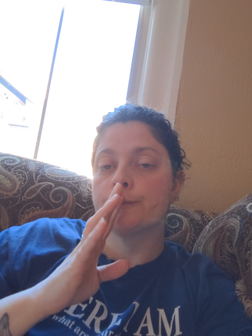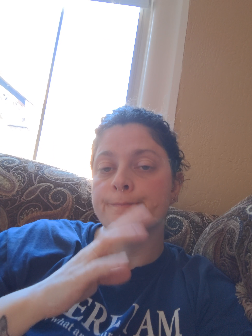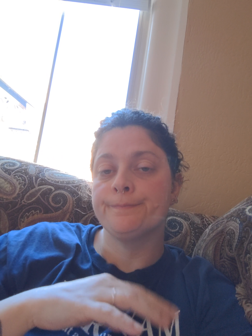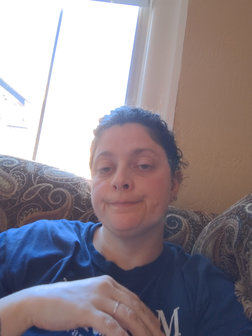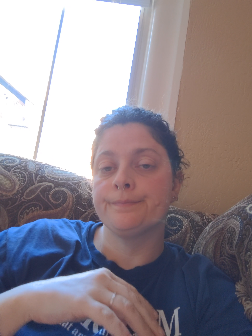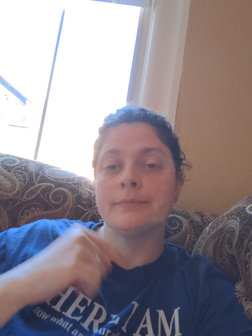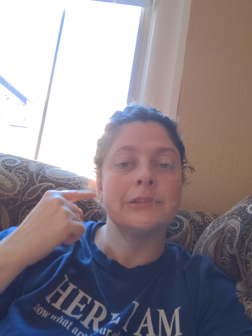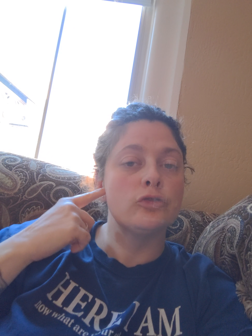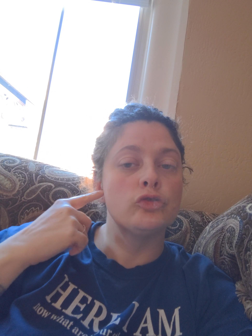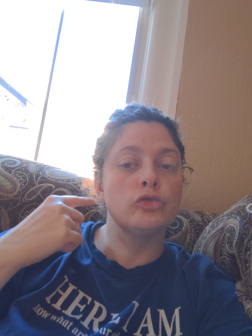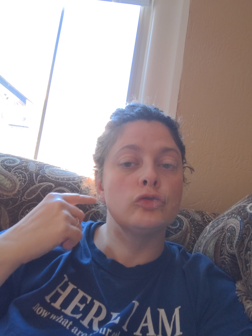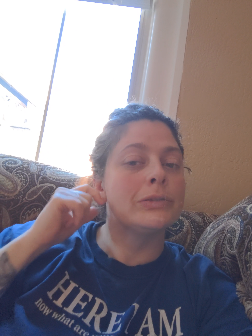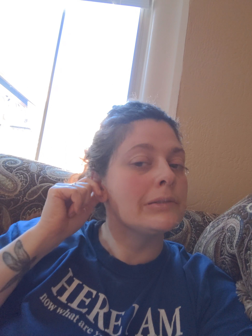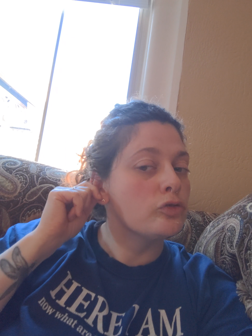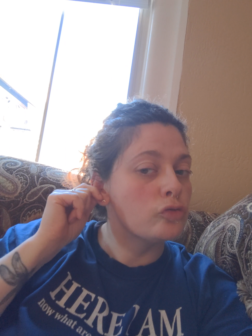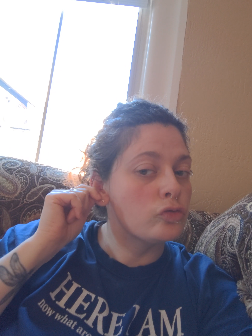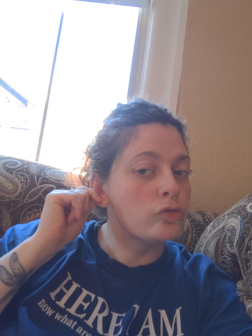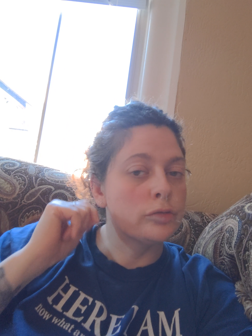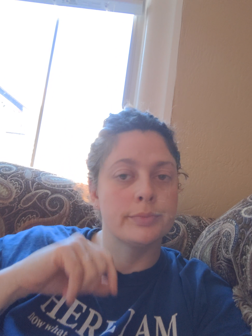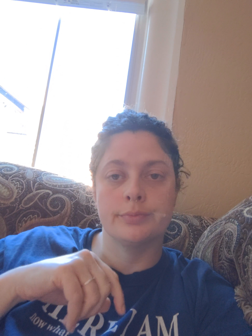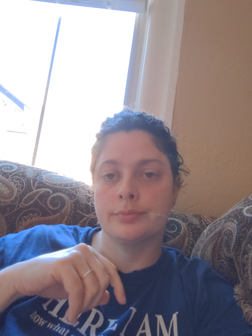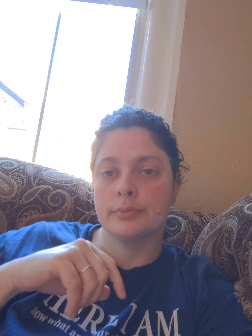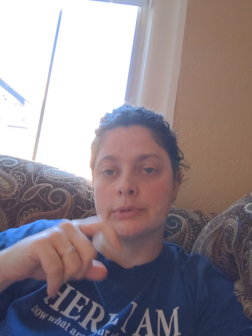ear